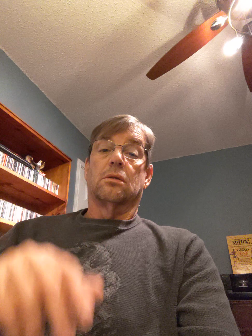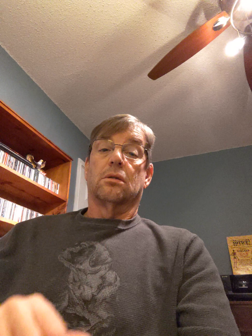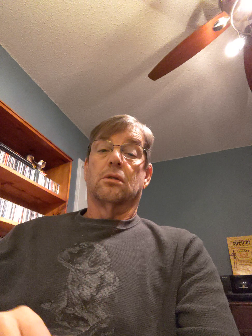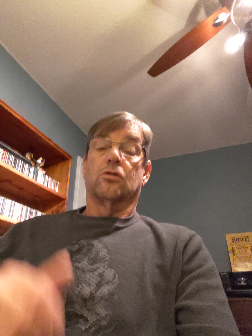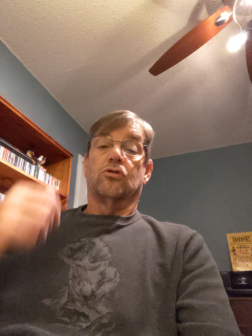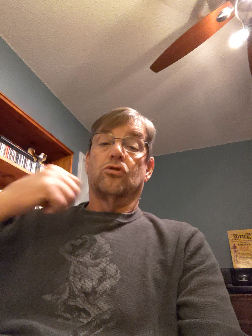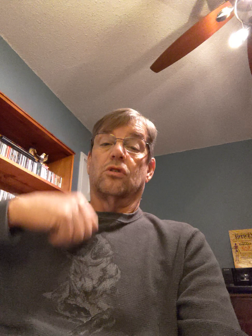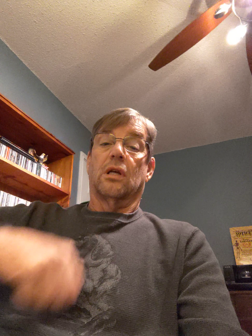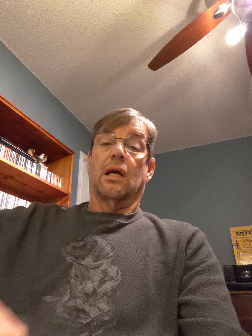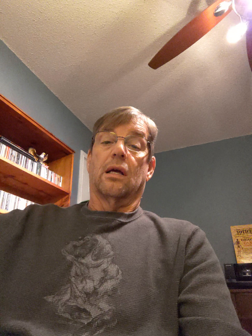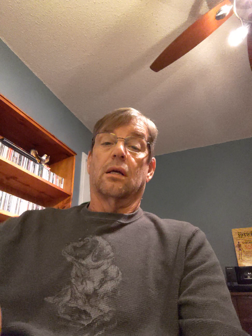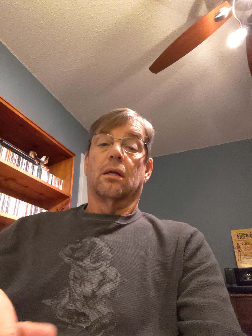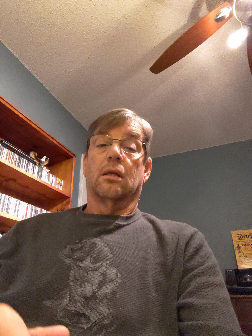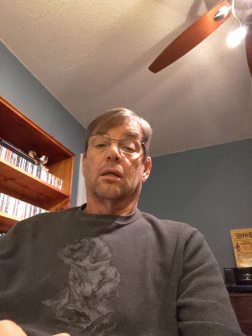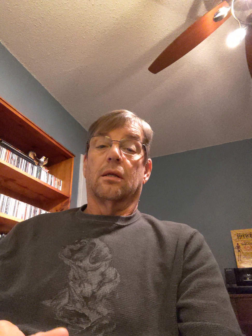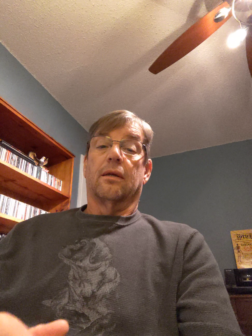jacket